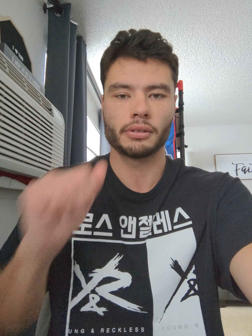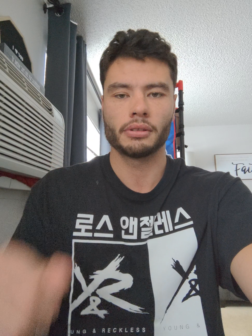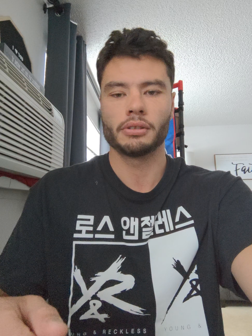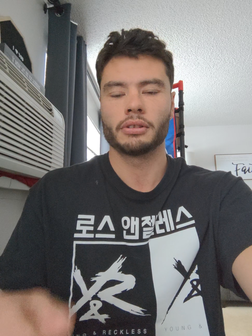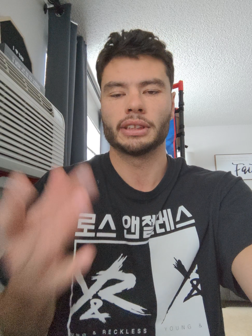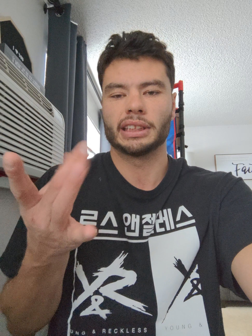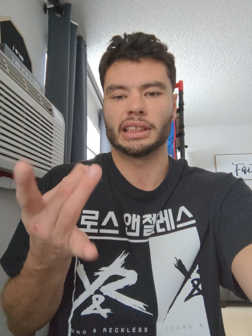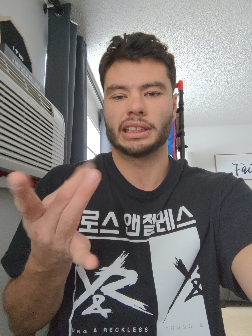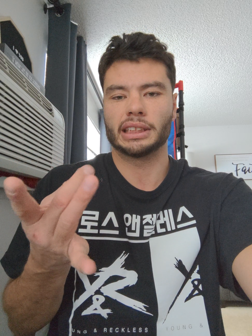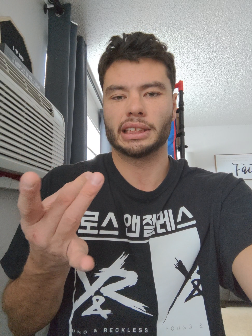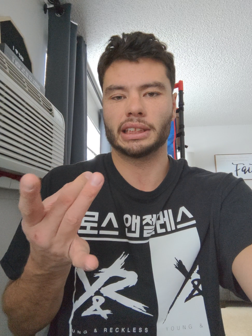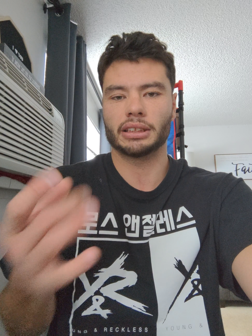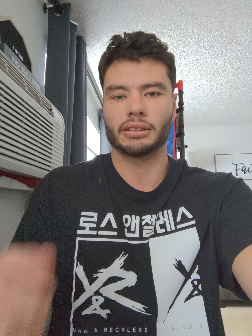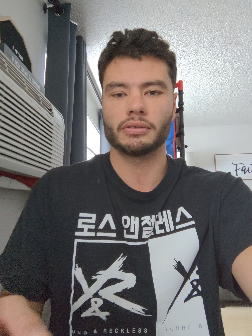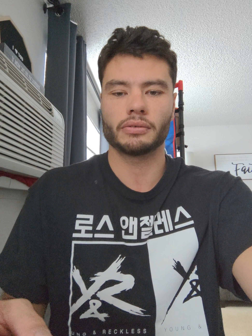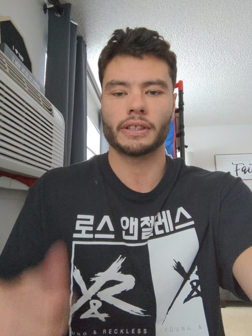sticky